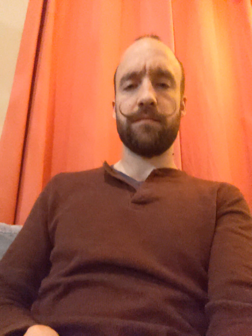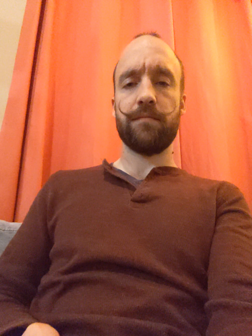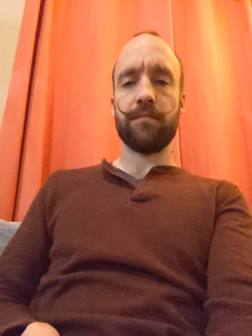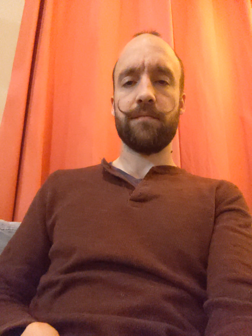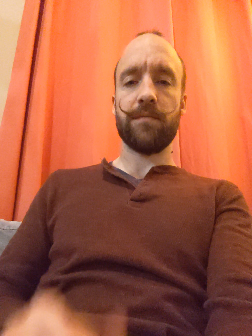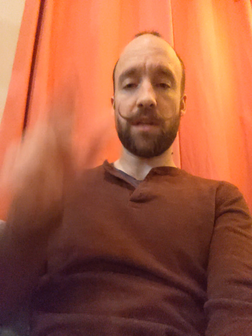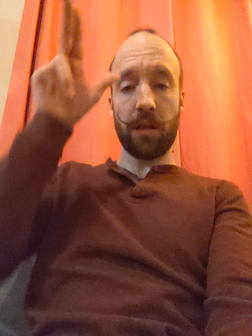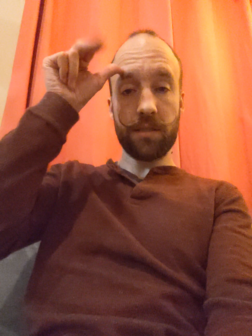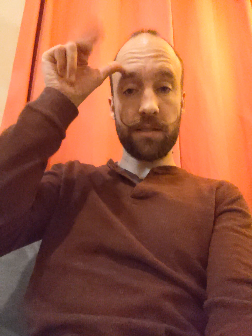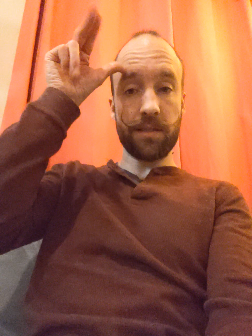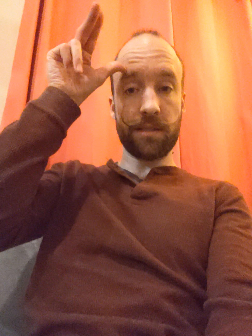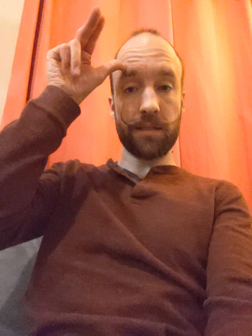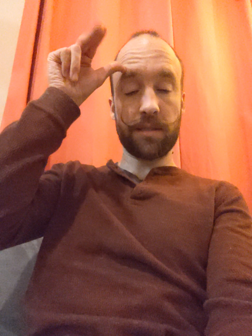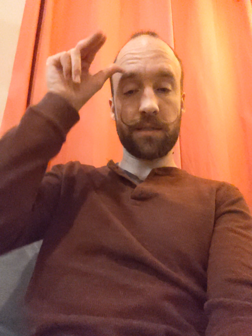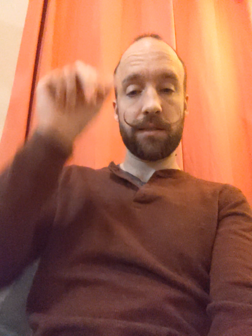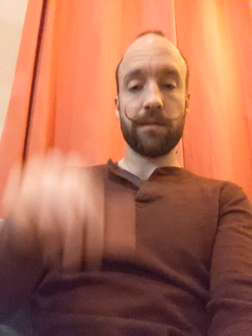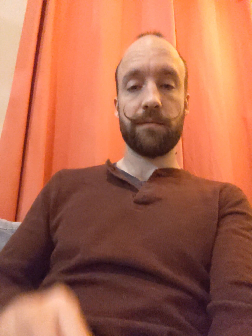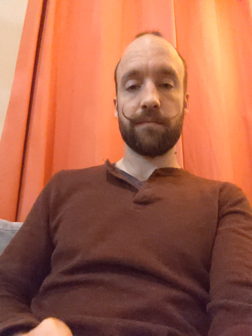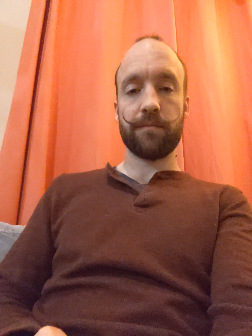horse